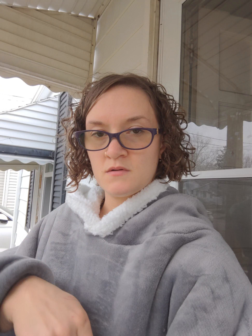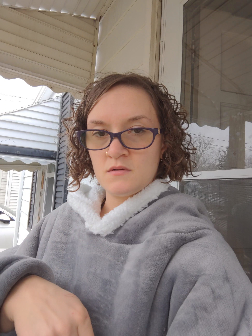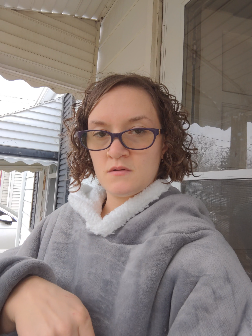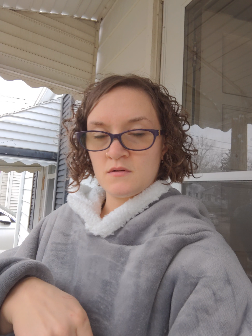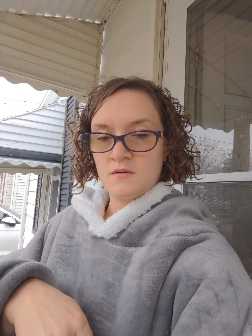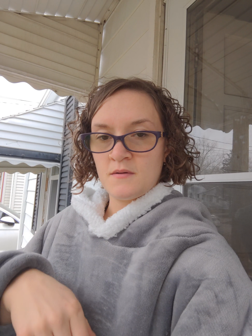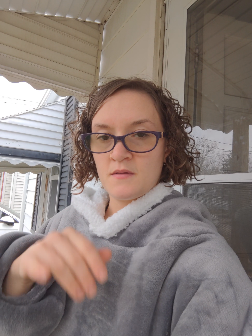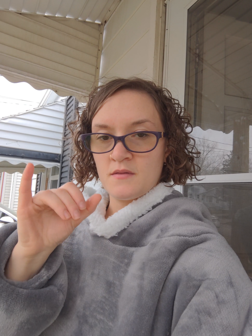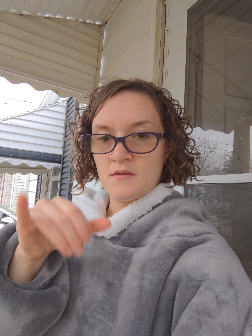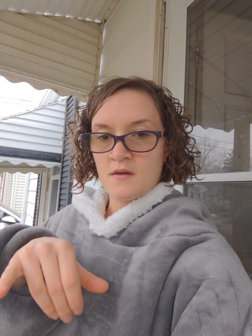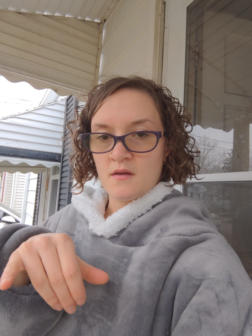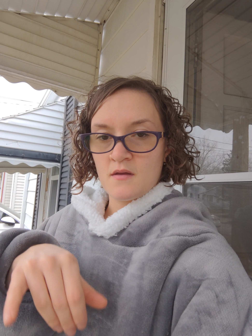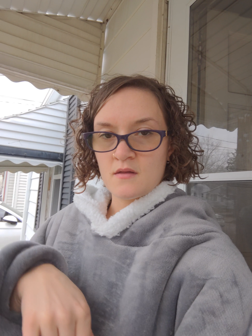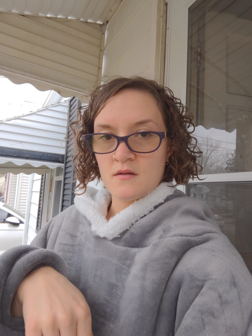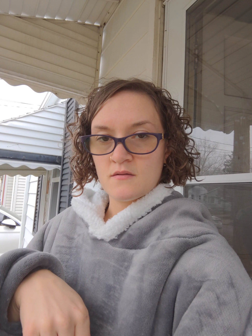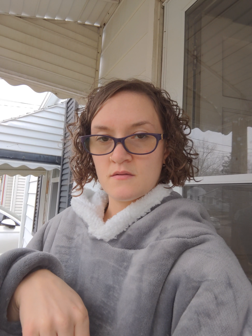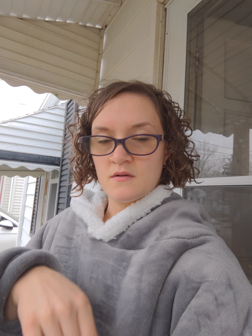that